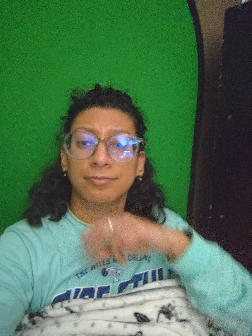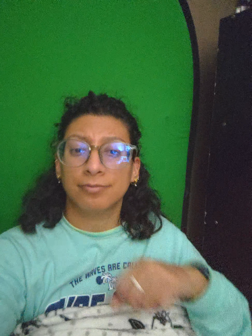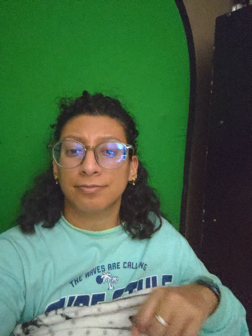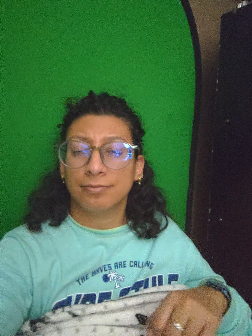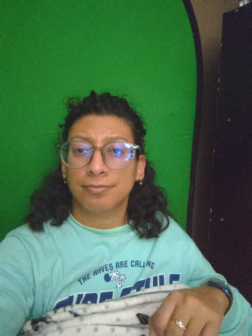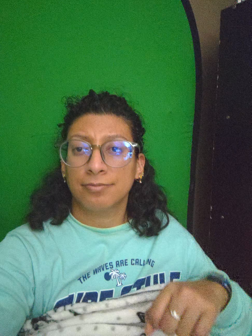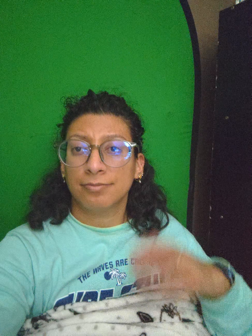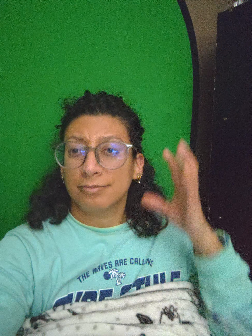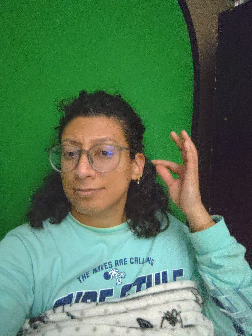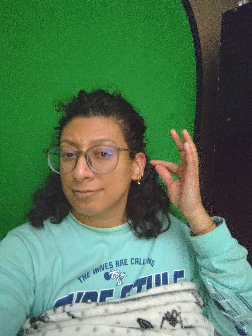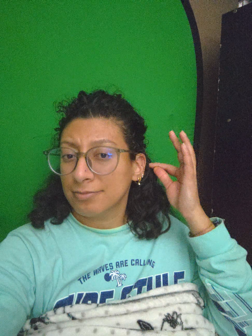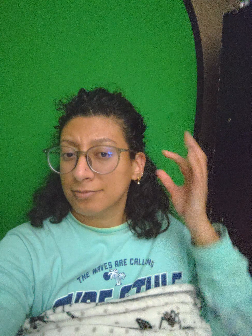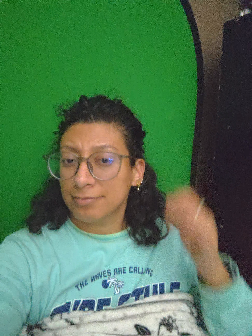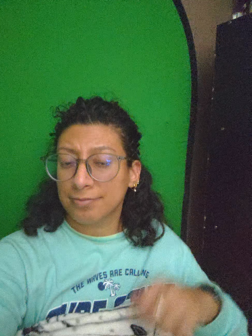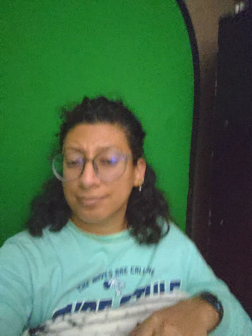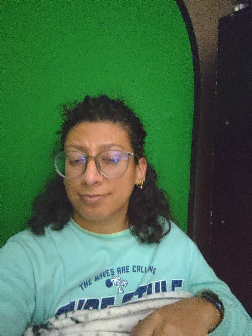hair